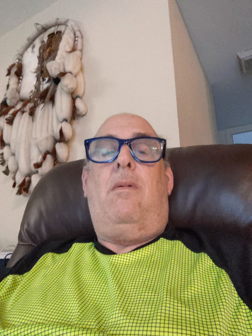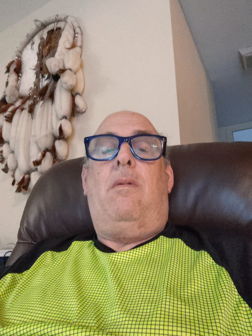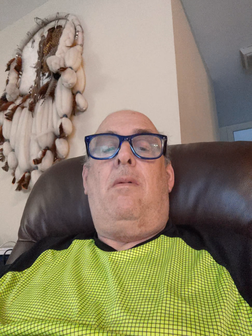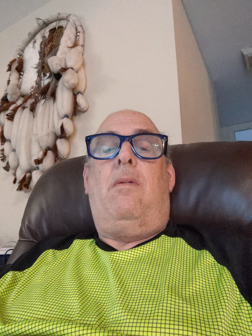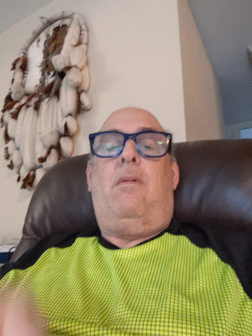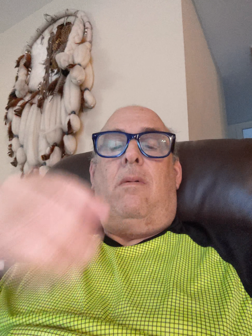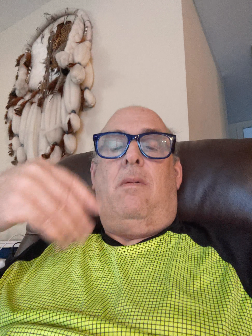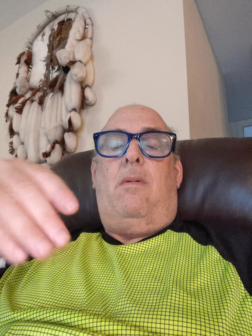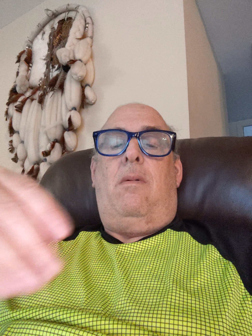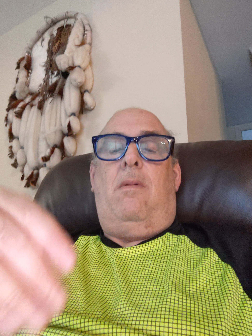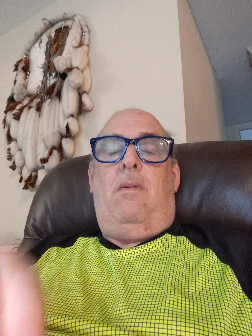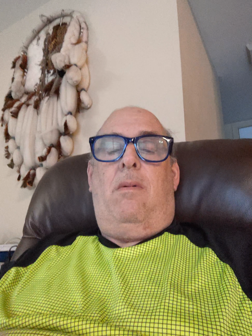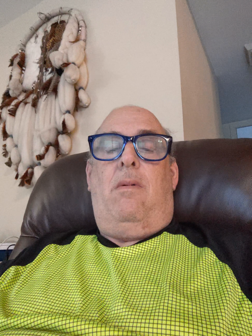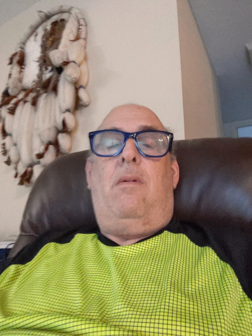store